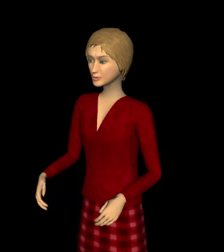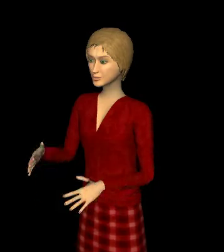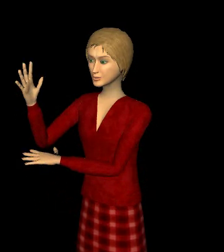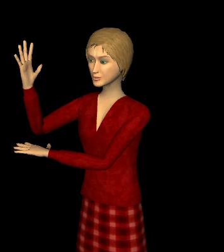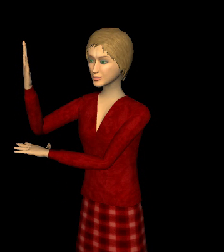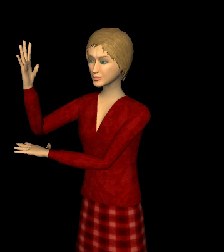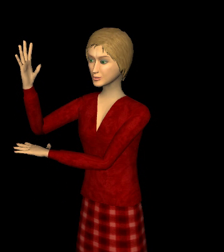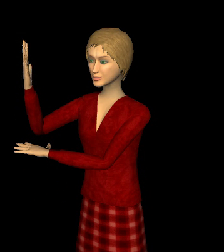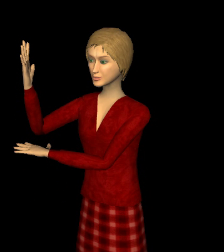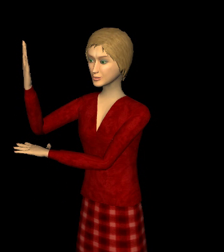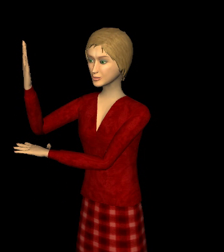شجرة